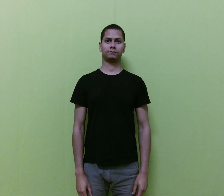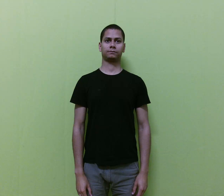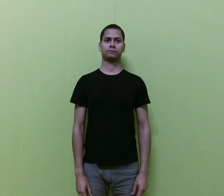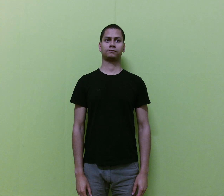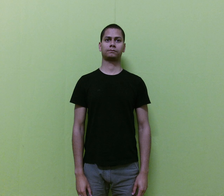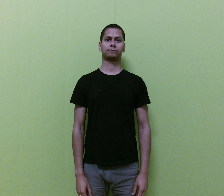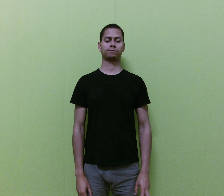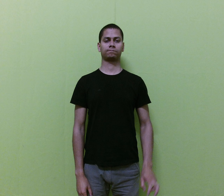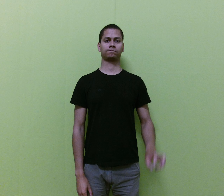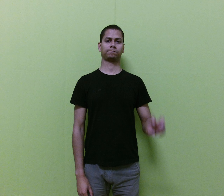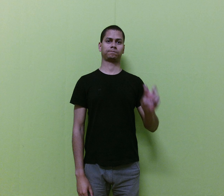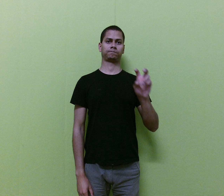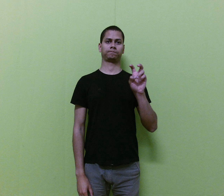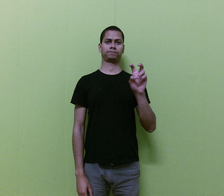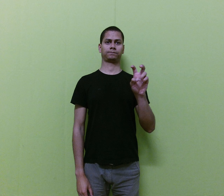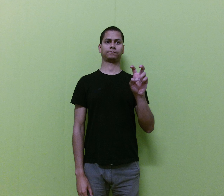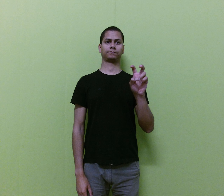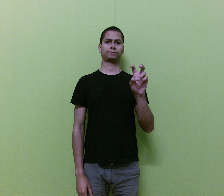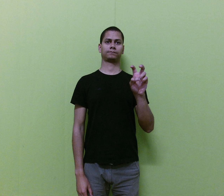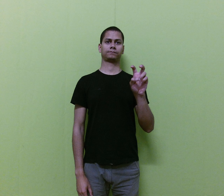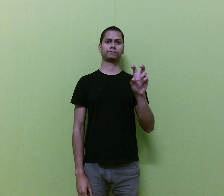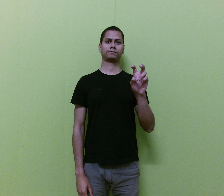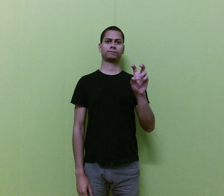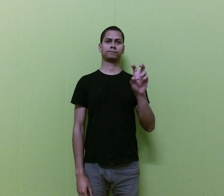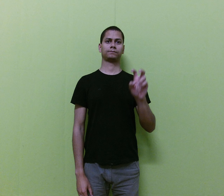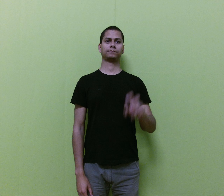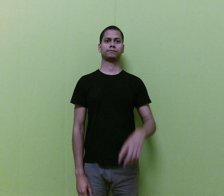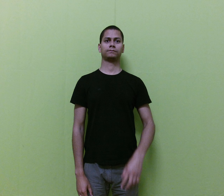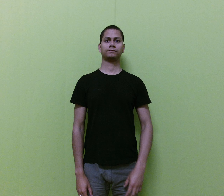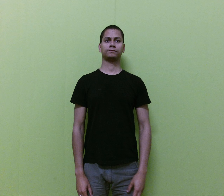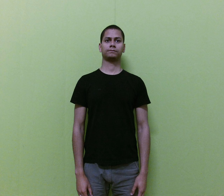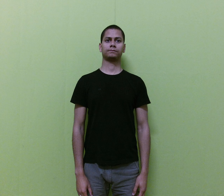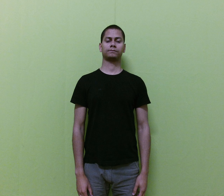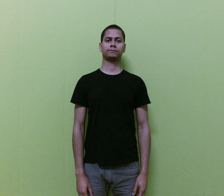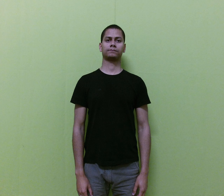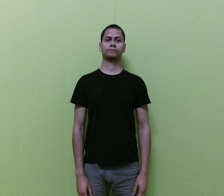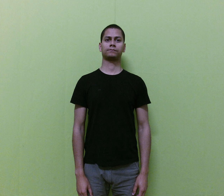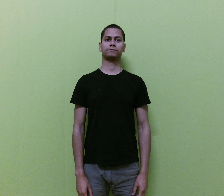cinco